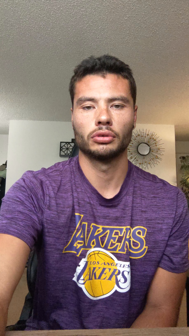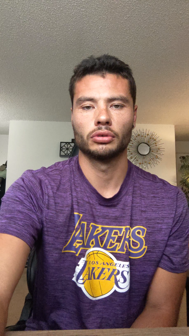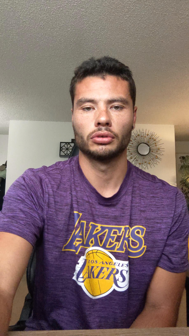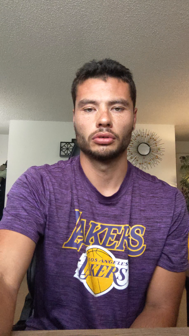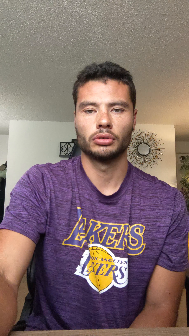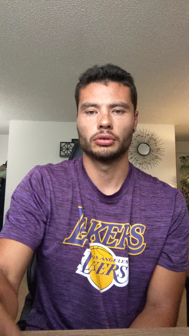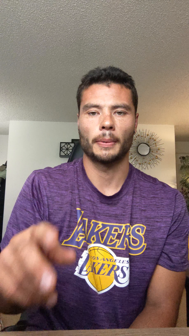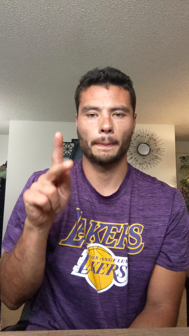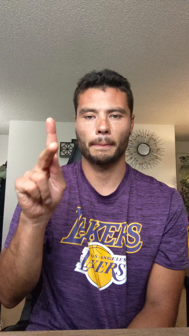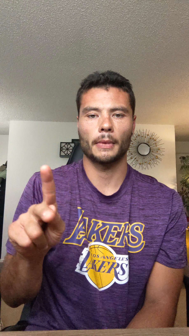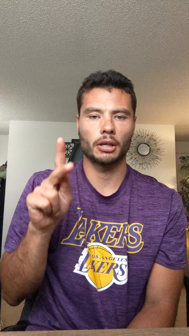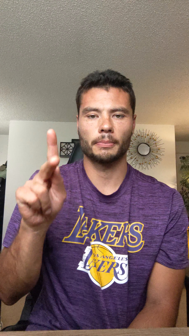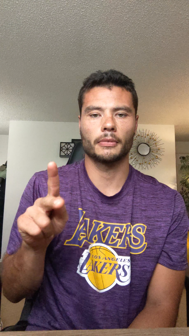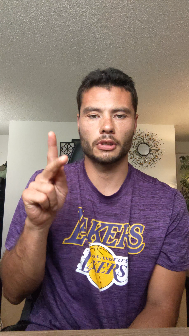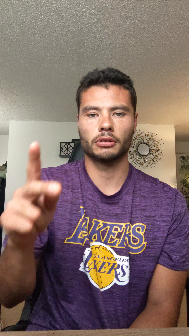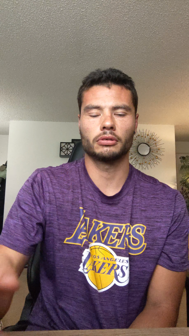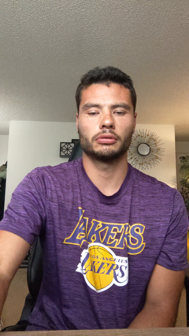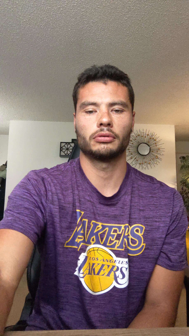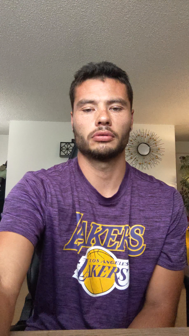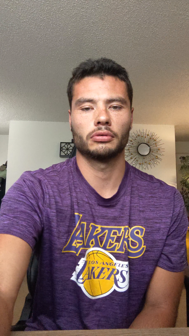people